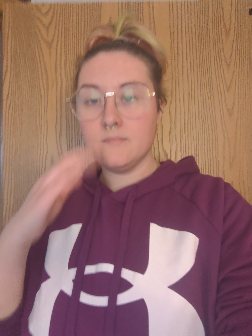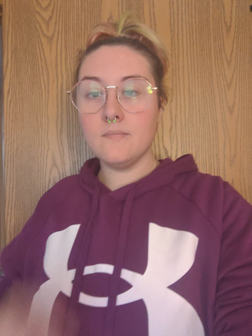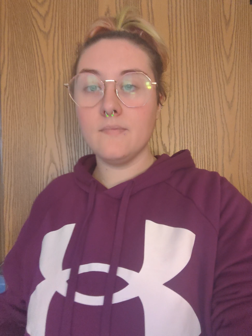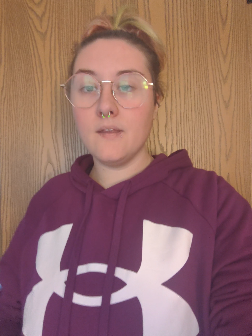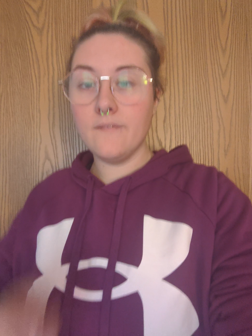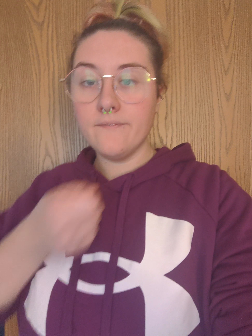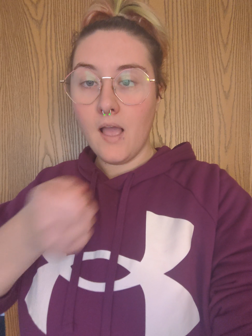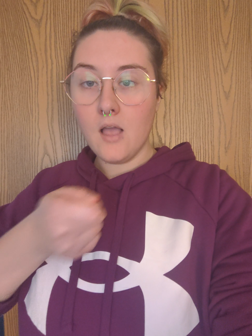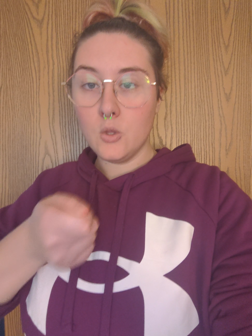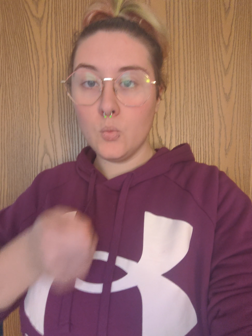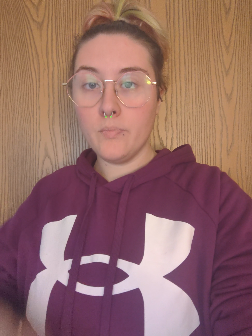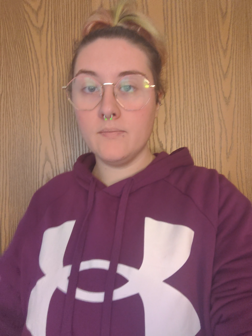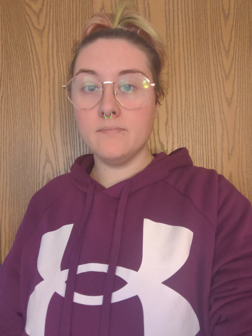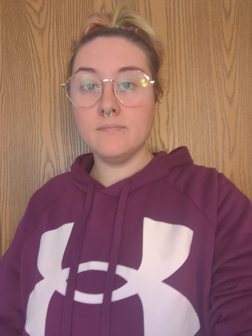vacuum